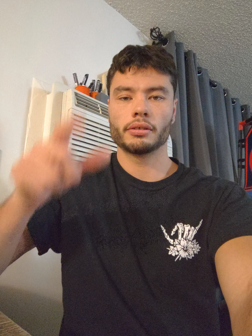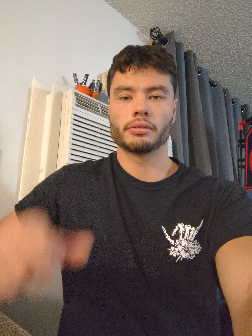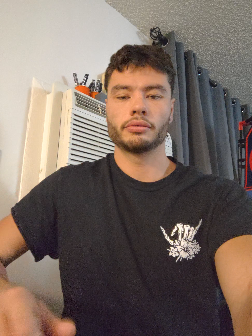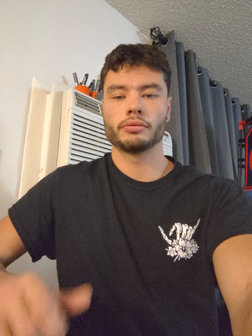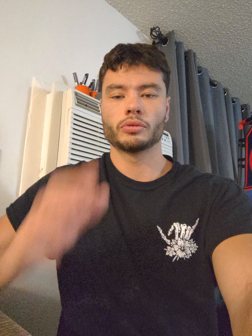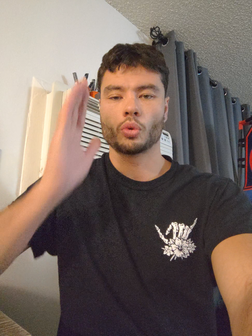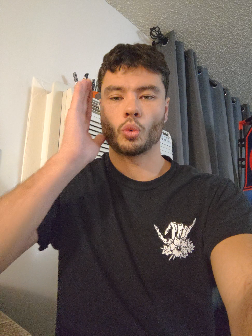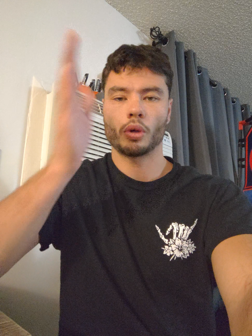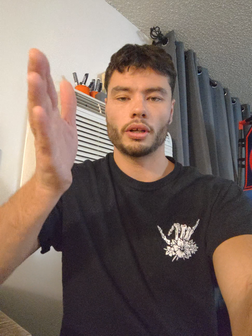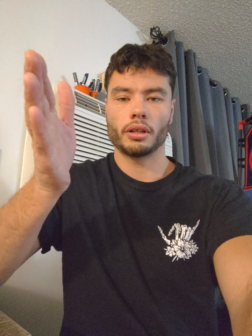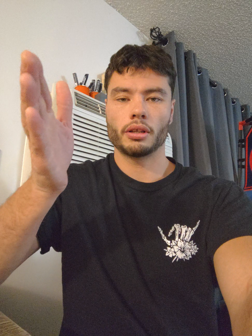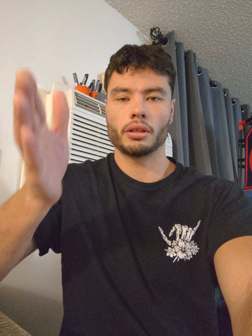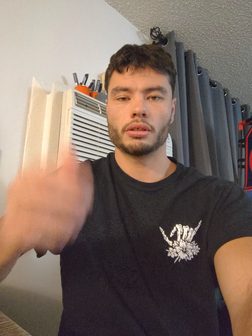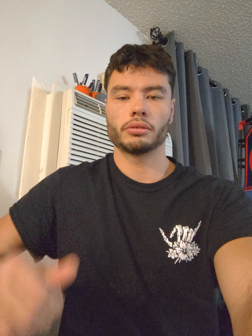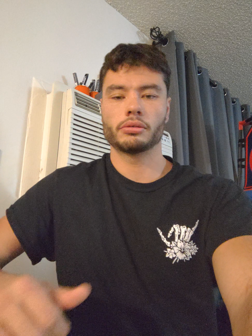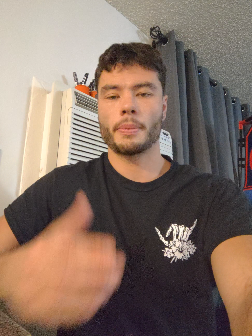will